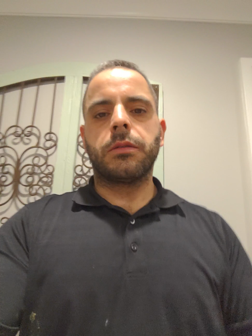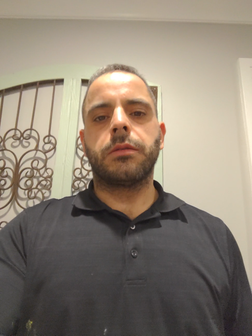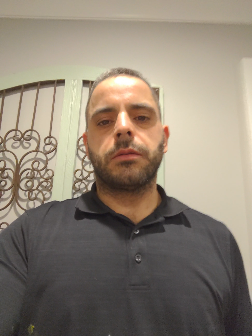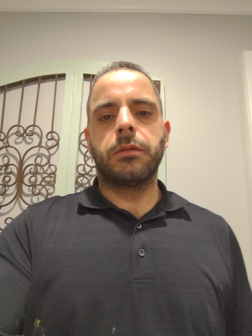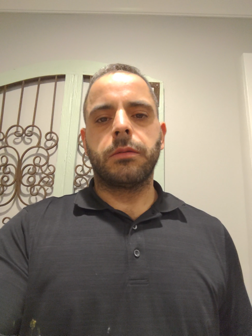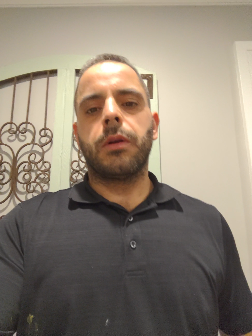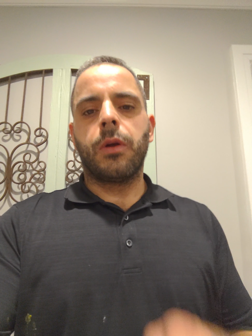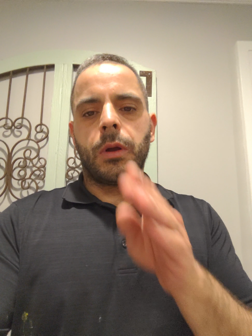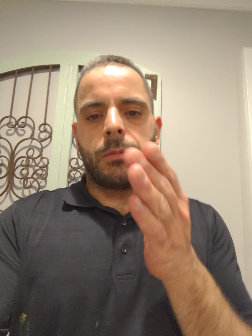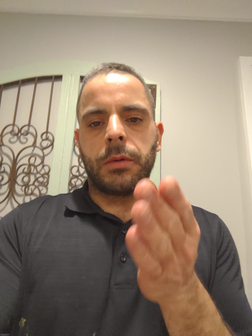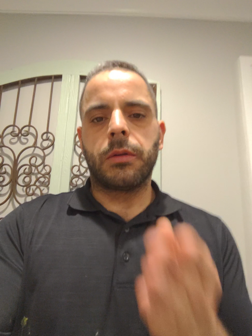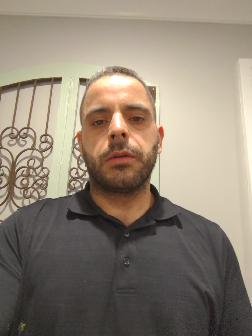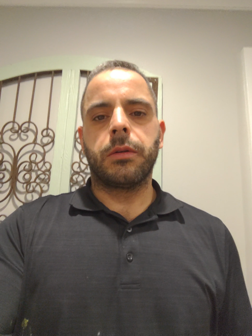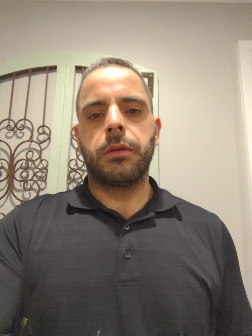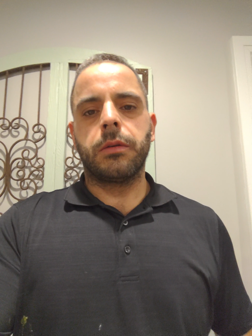open